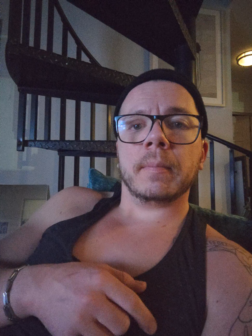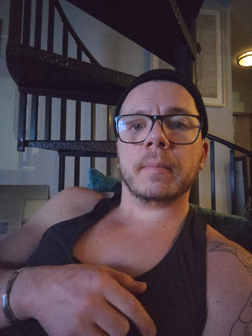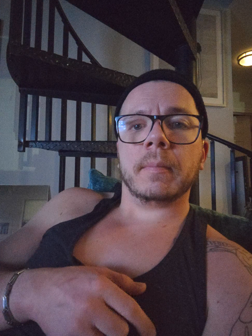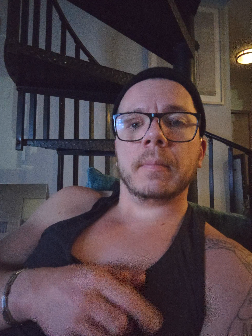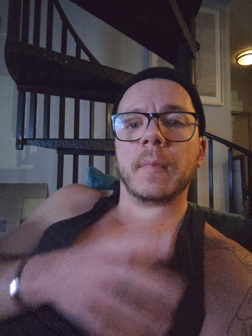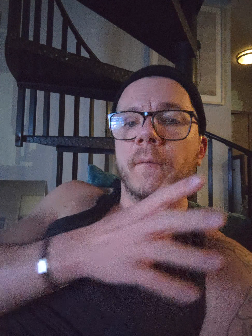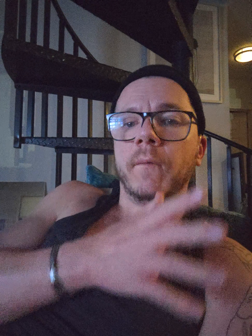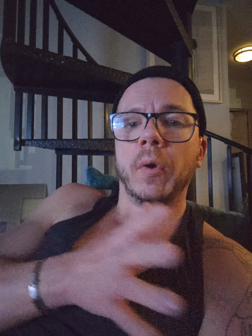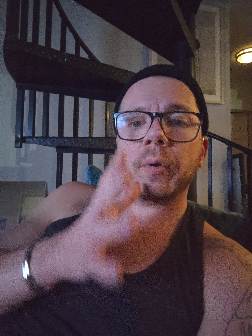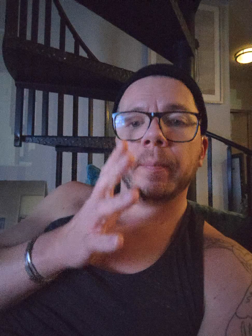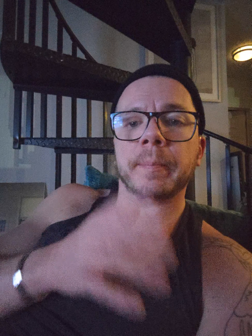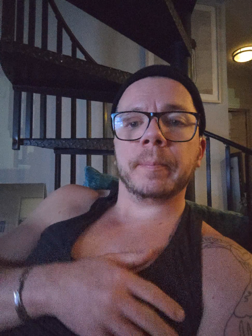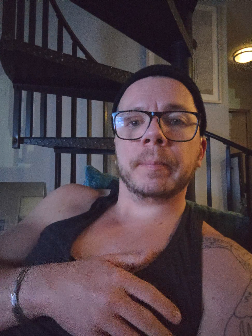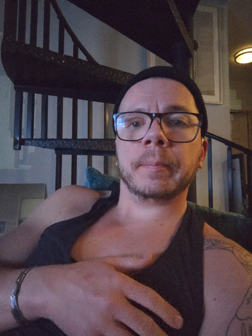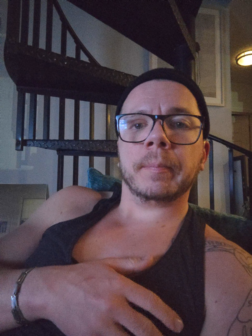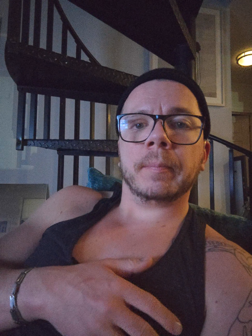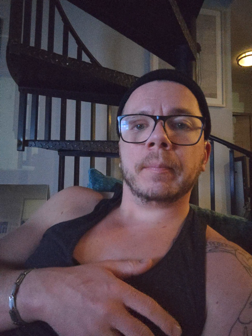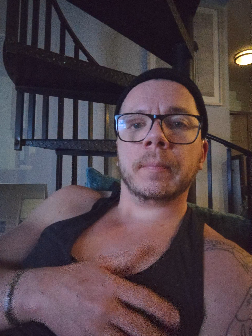farm